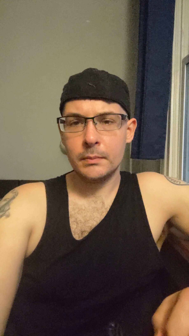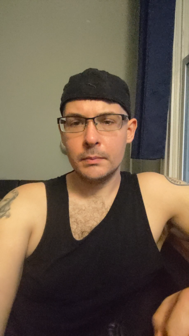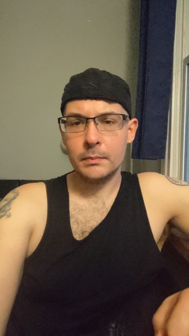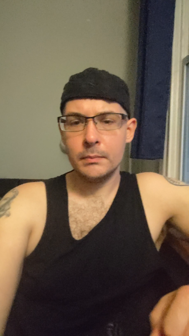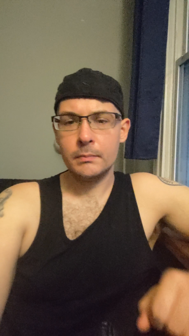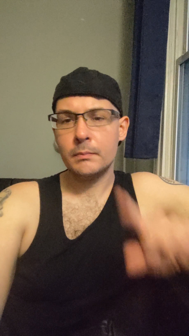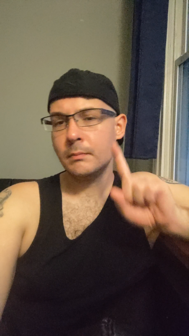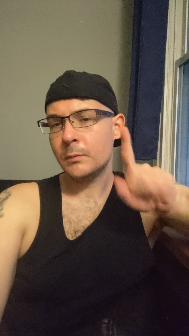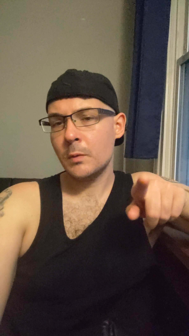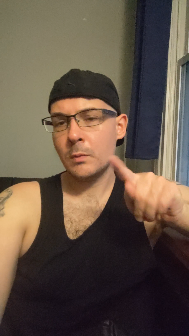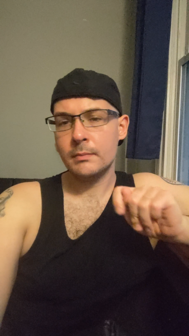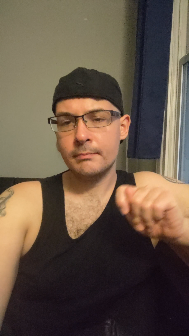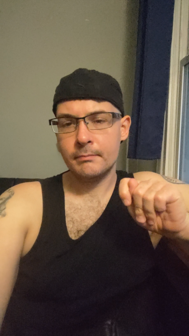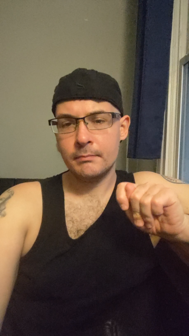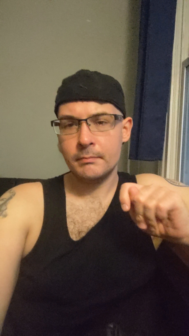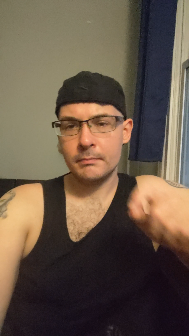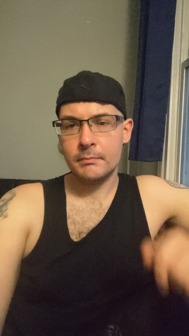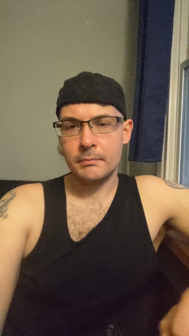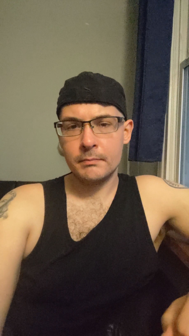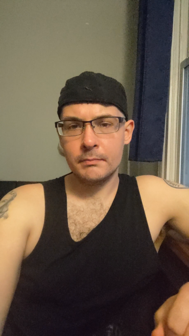go potty